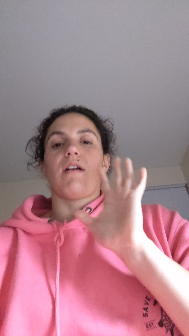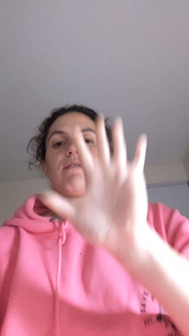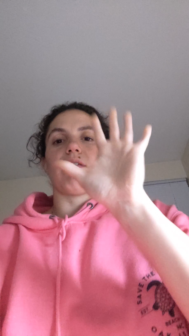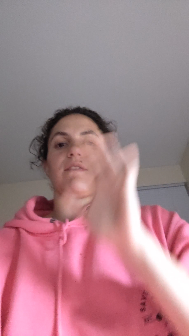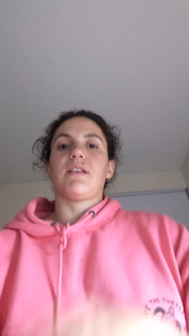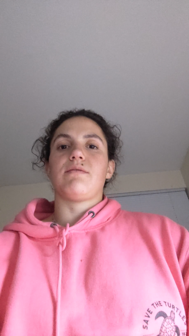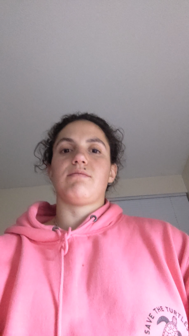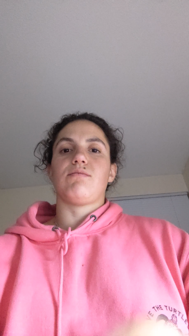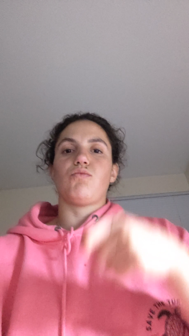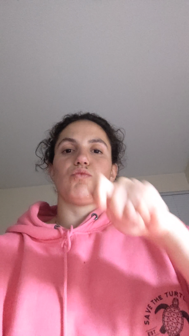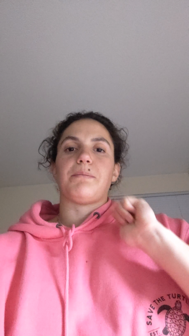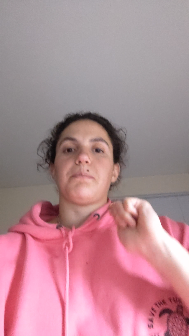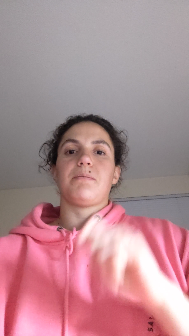rip